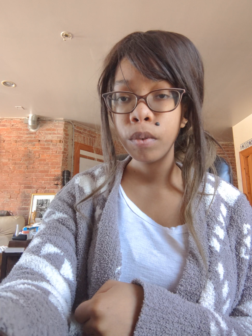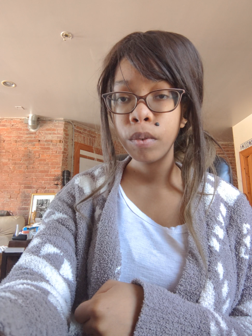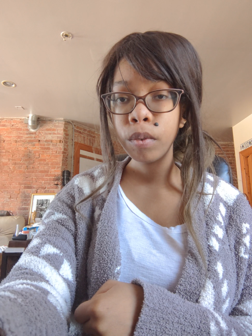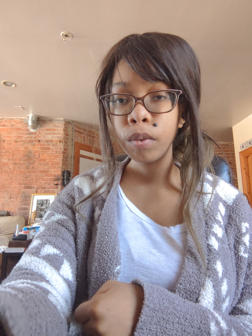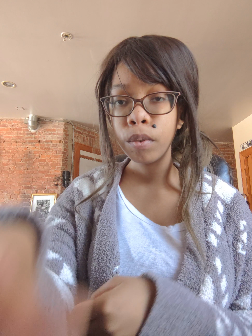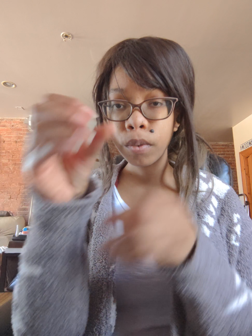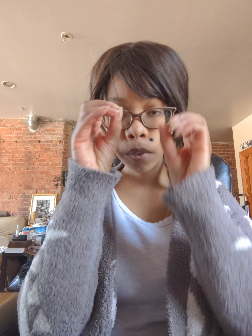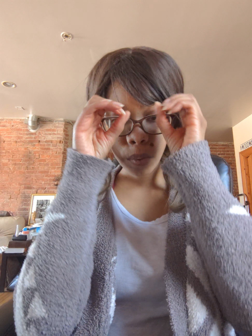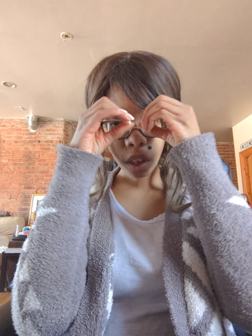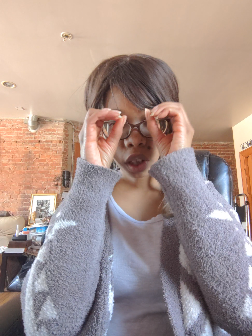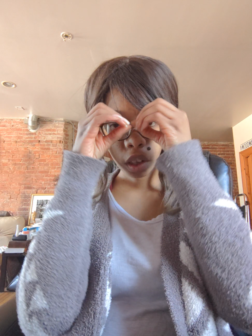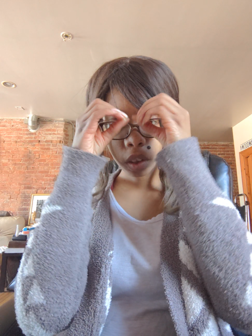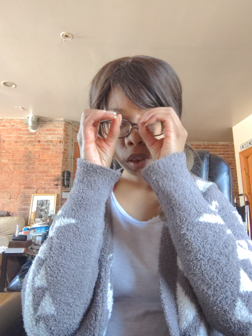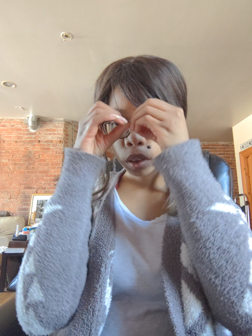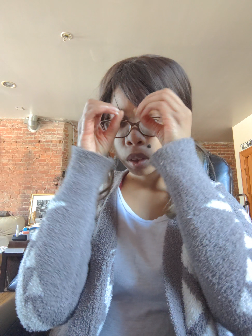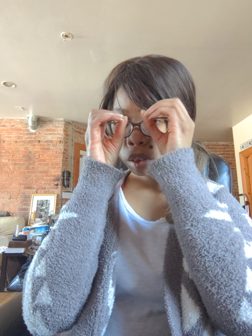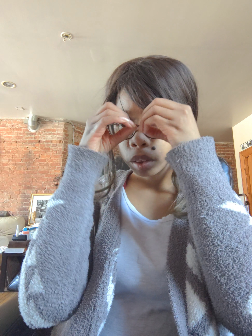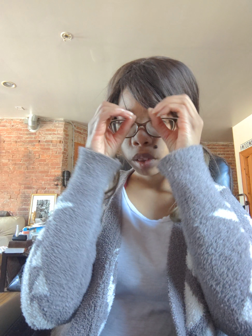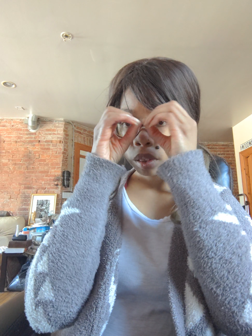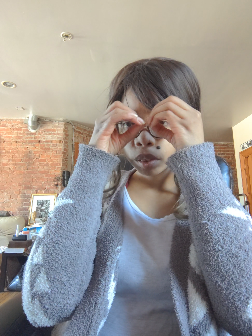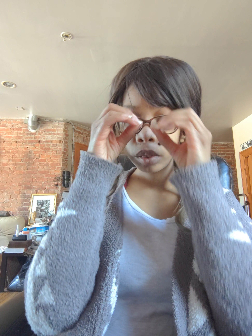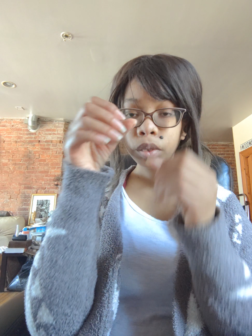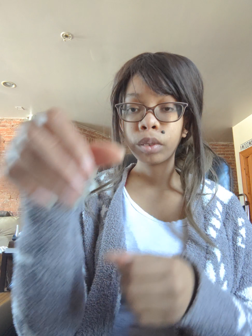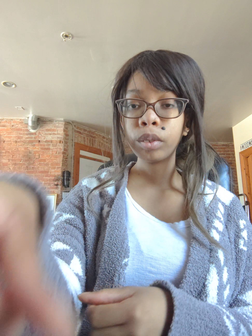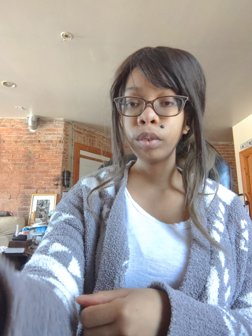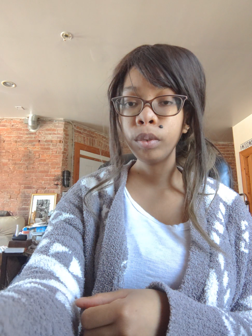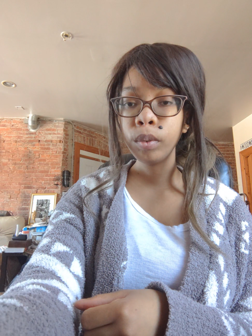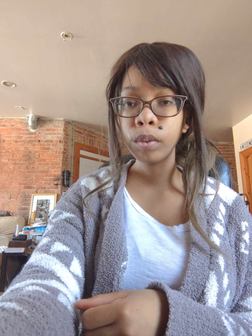owl